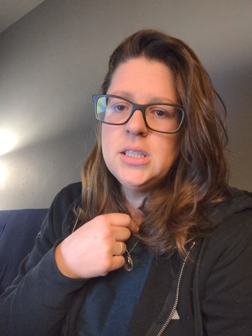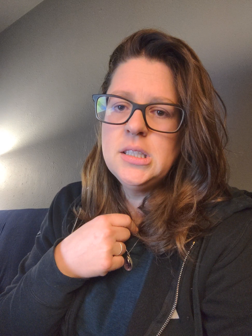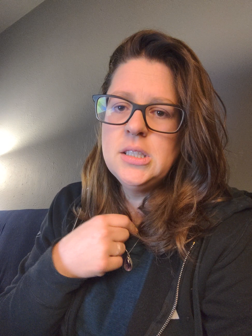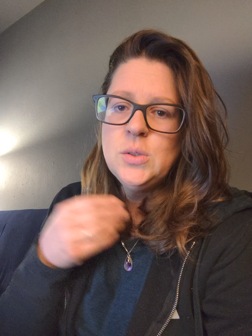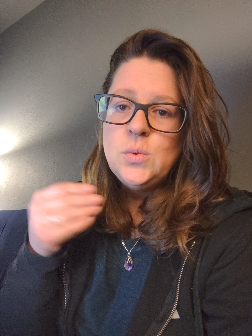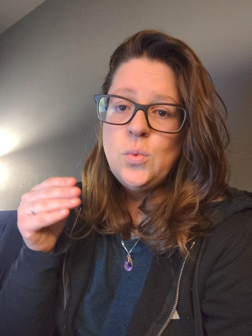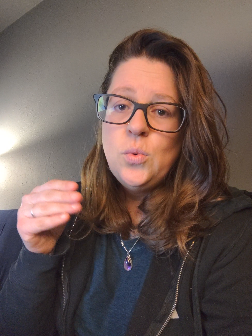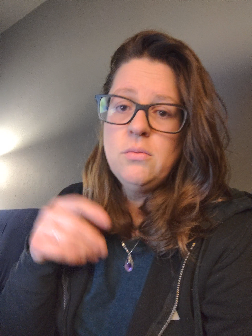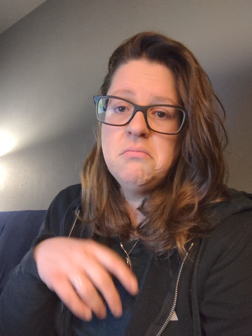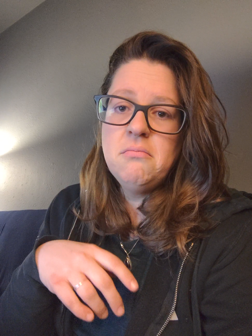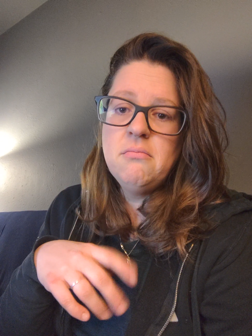store